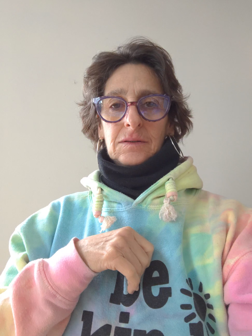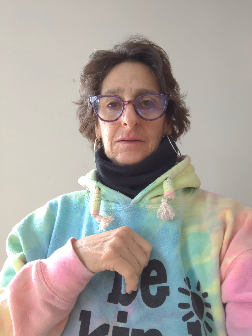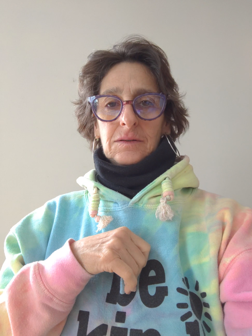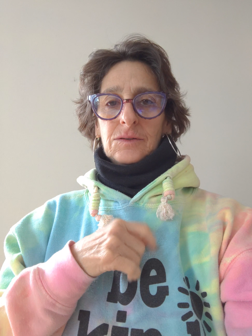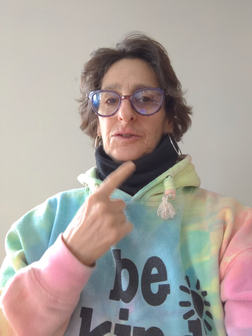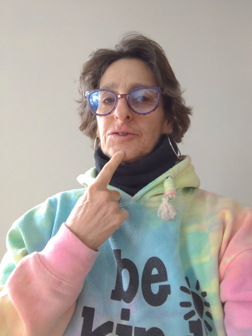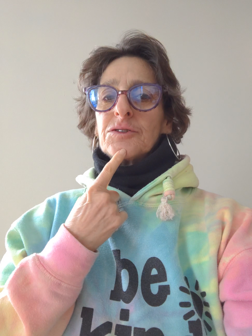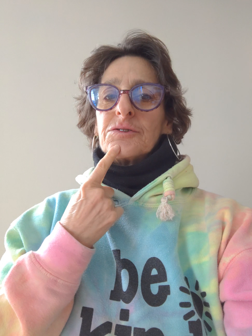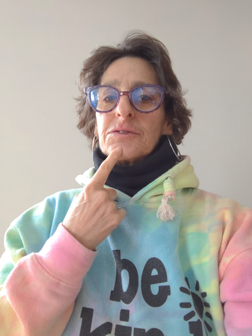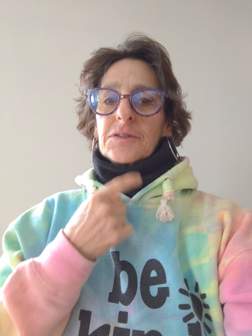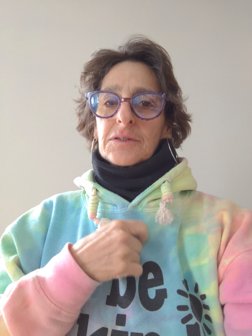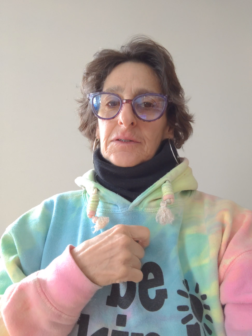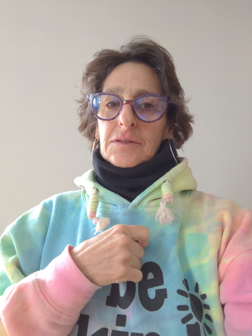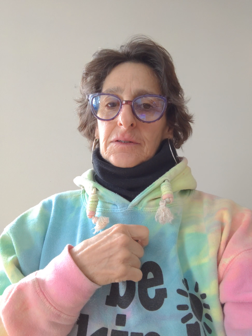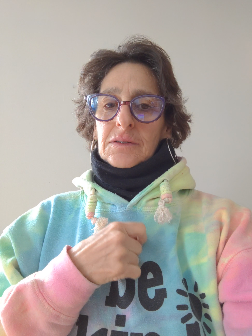chin